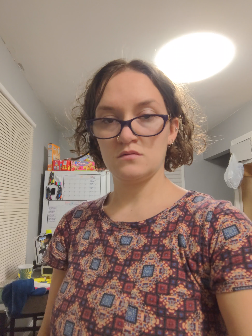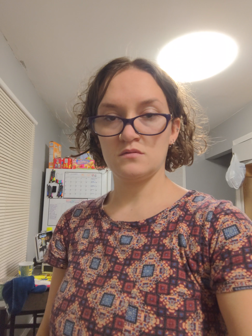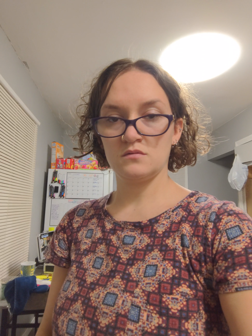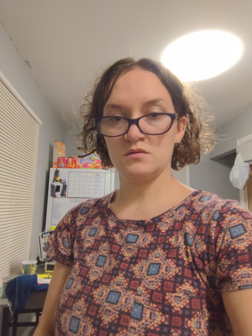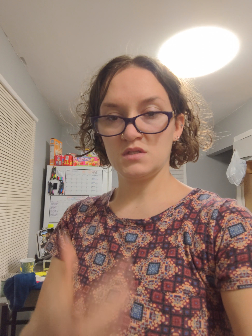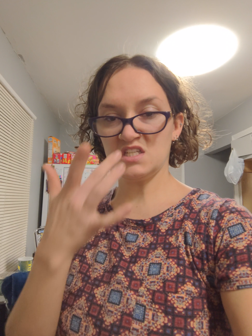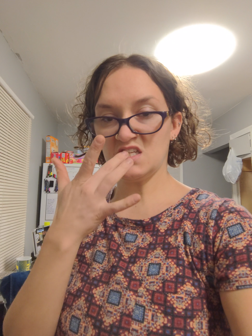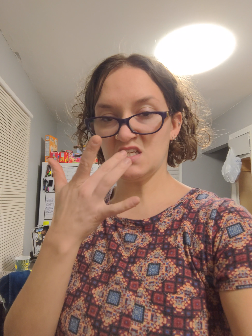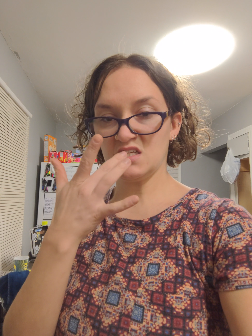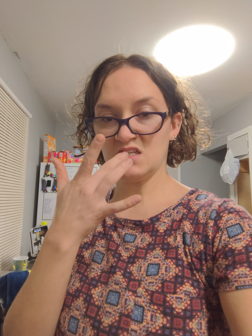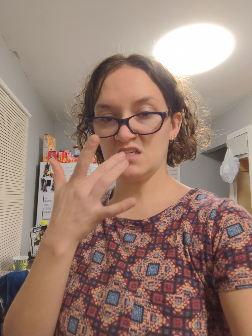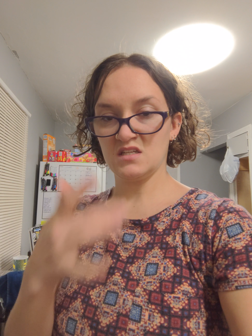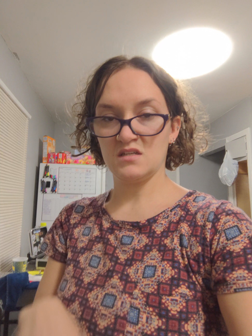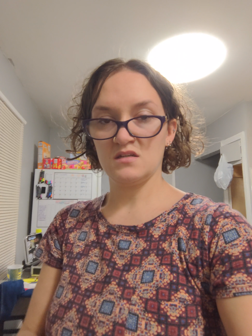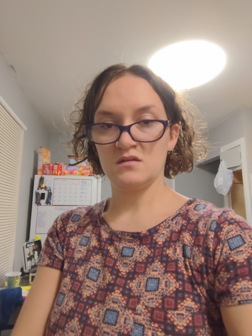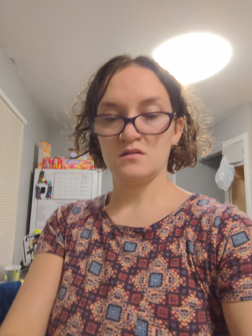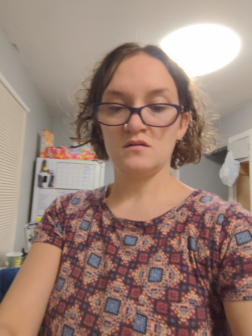taste